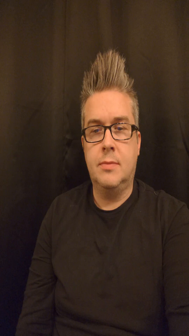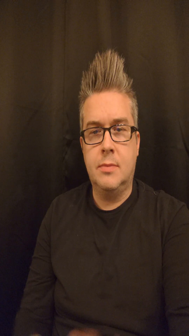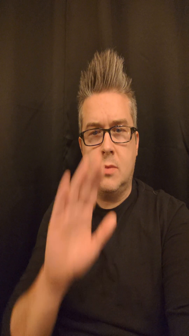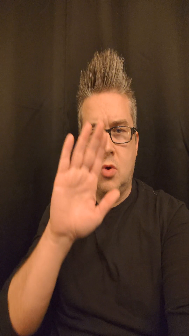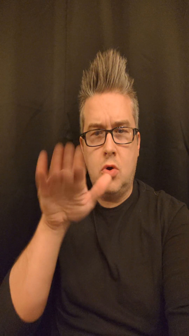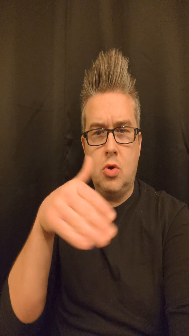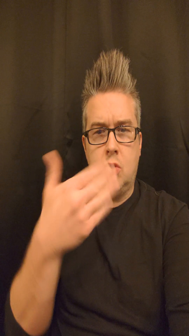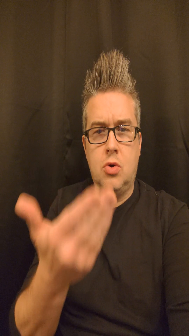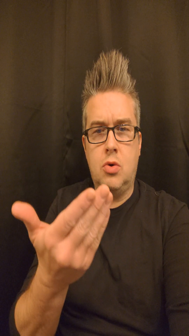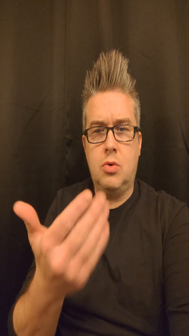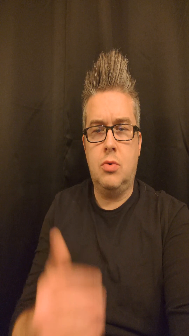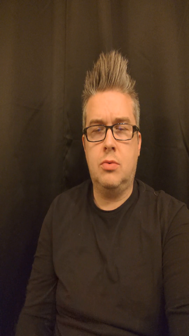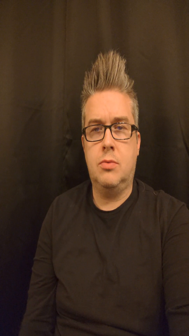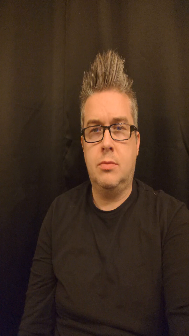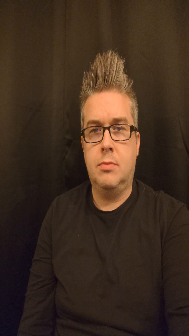all